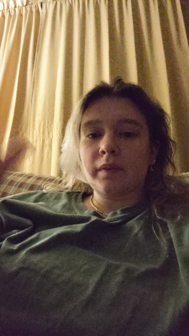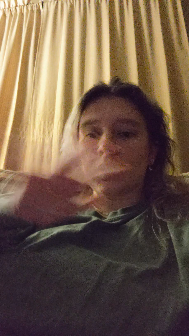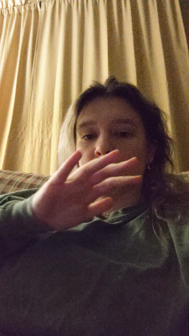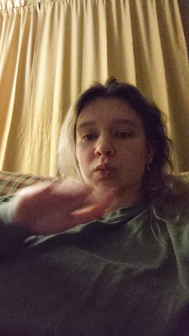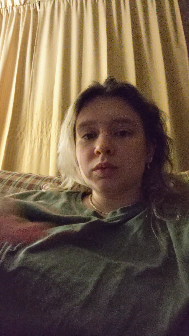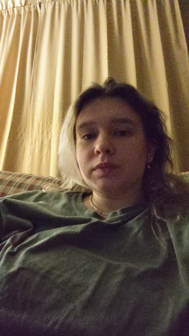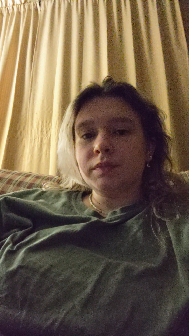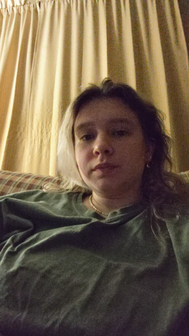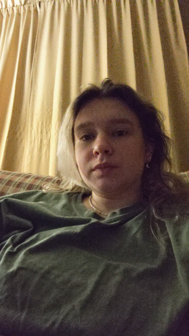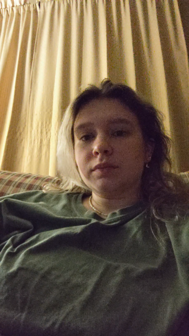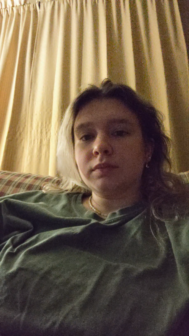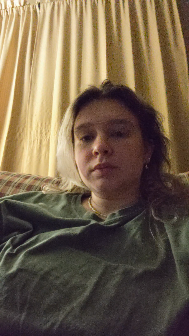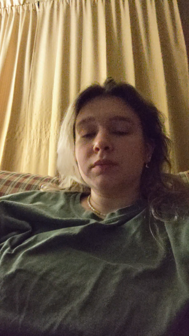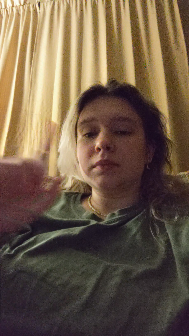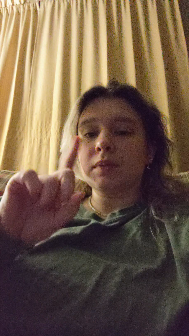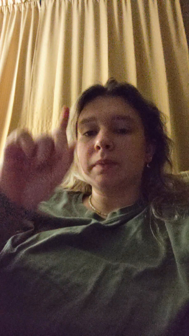bump